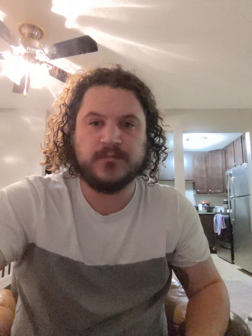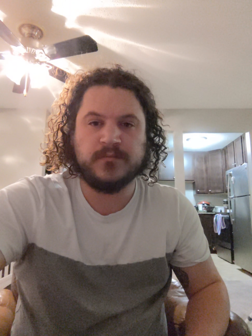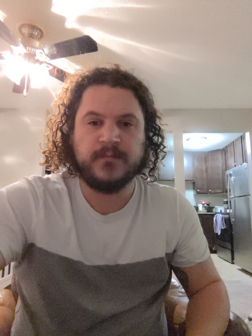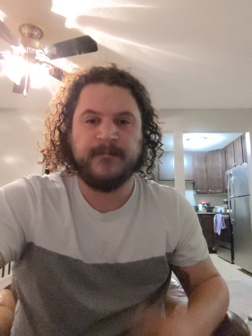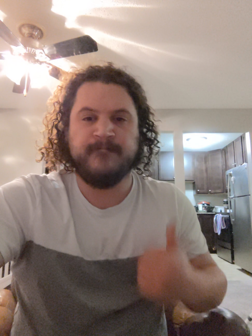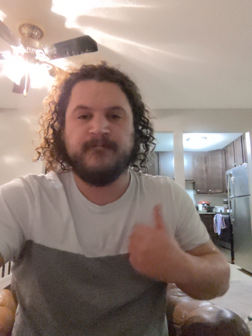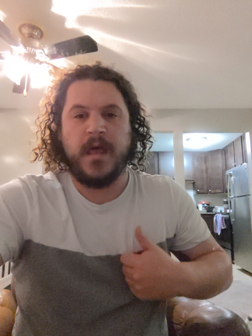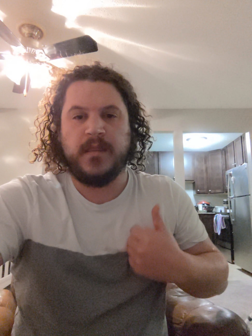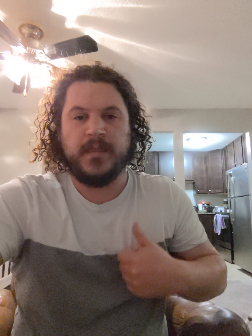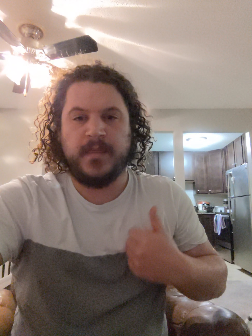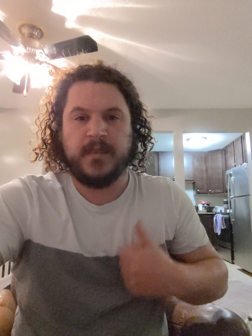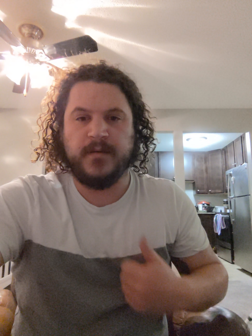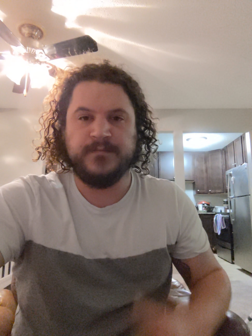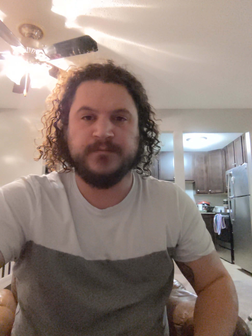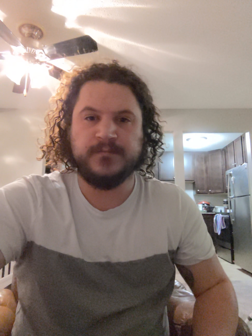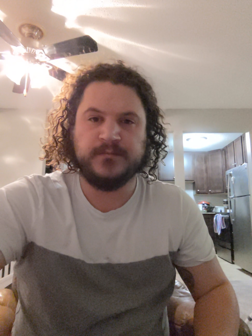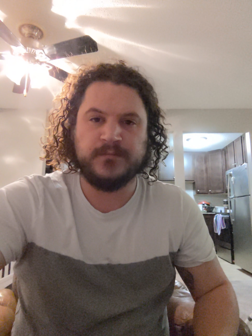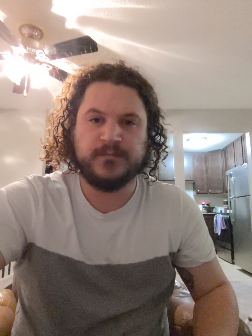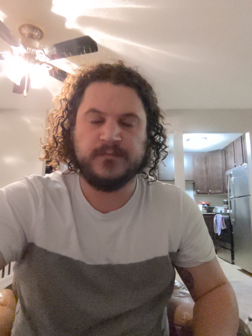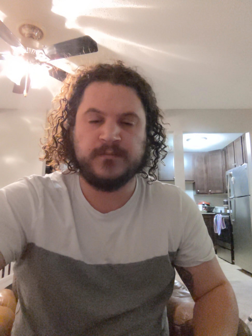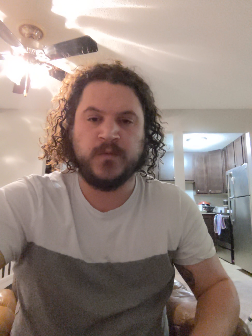bath